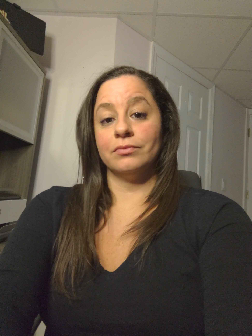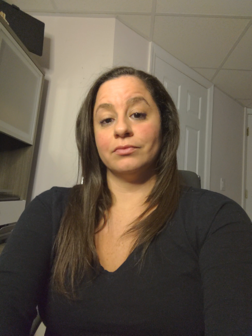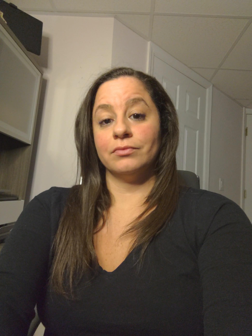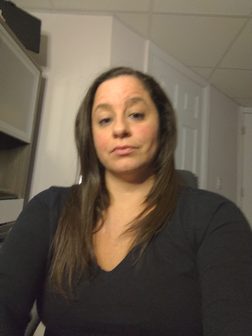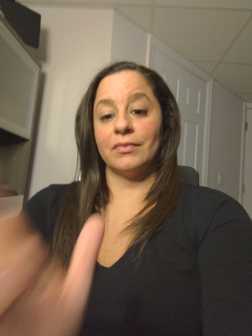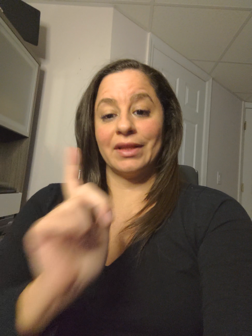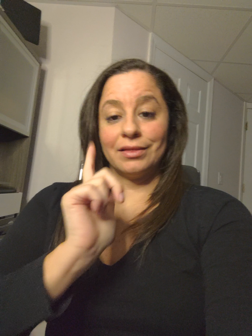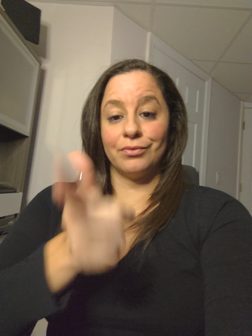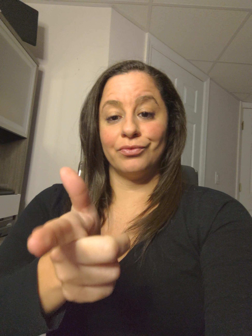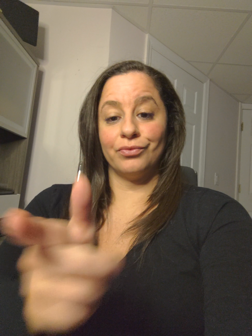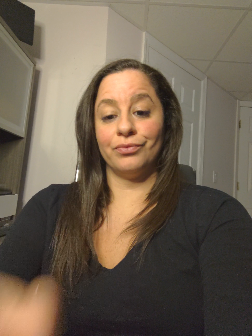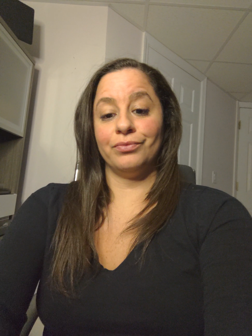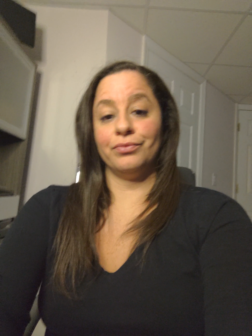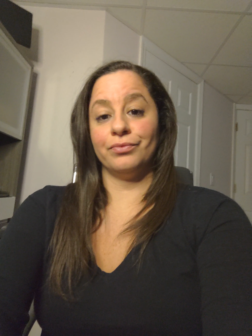later